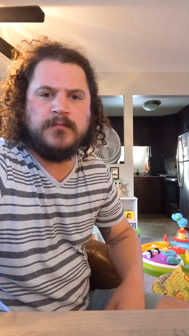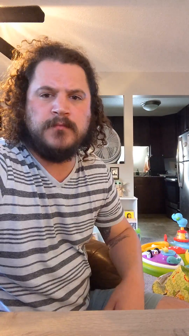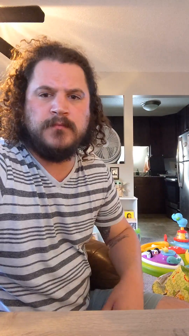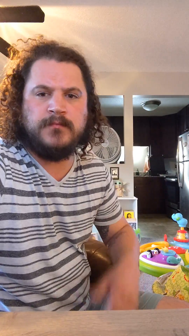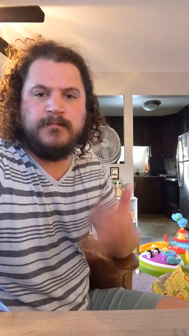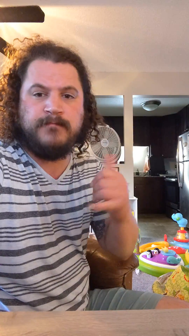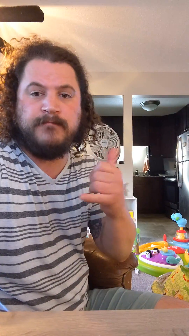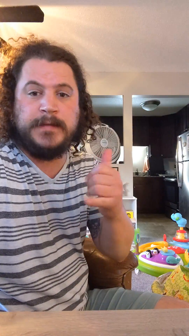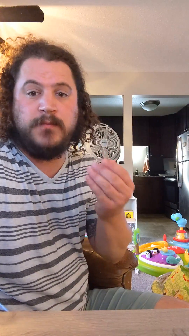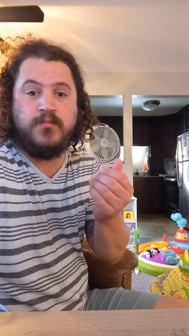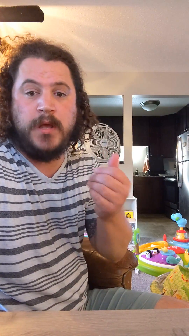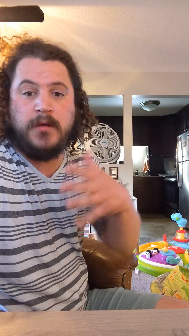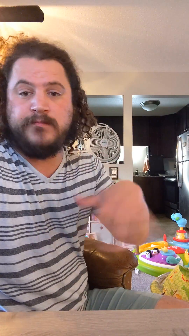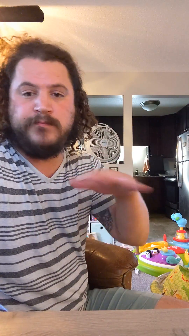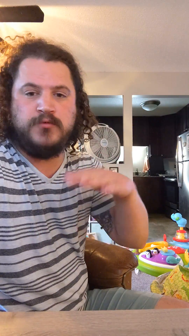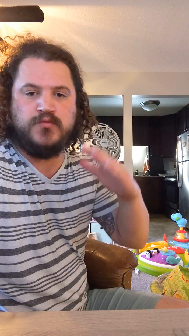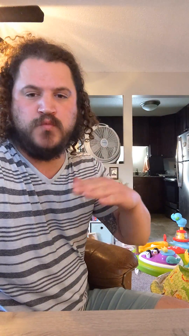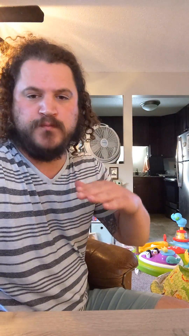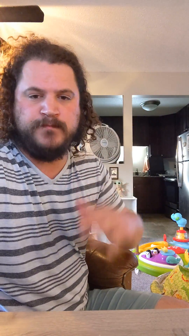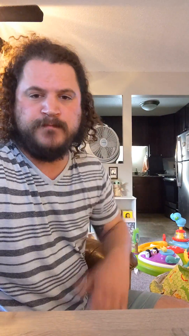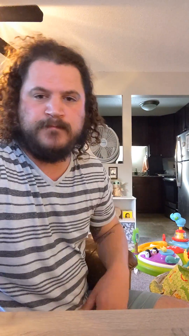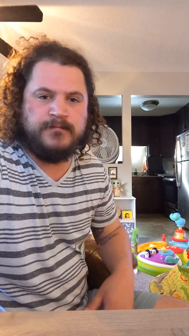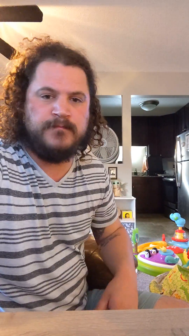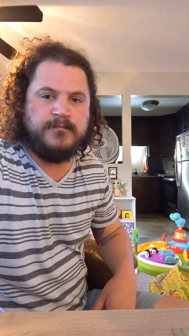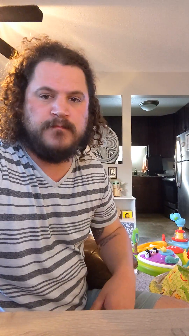playground